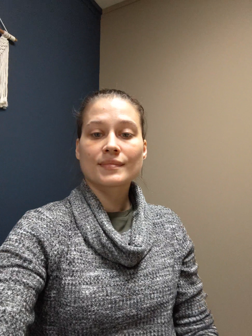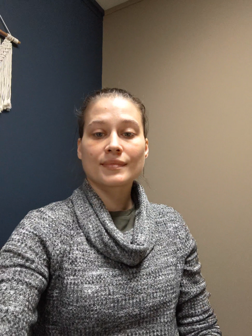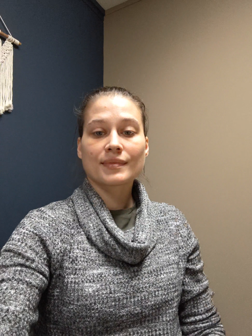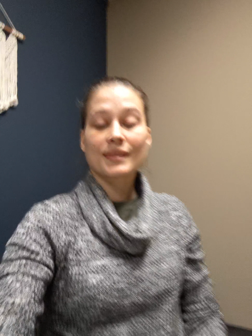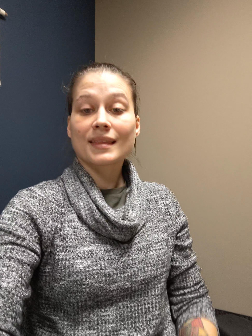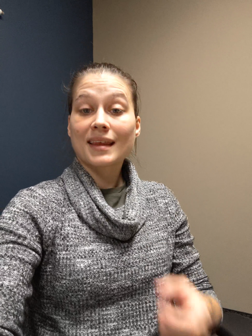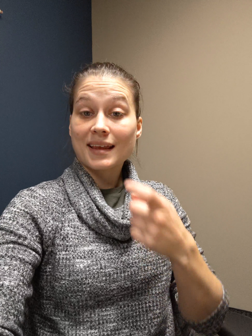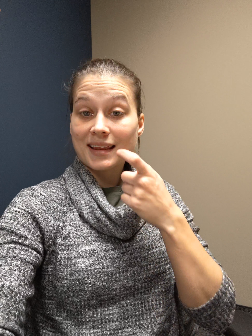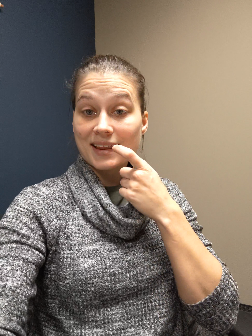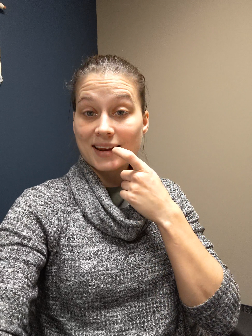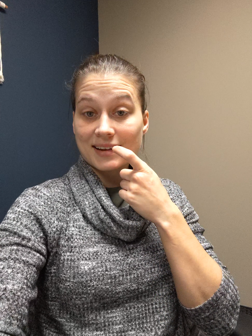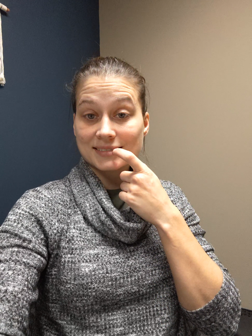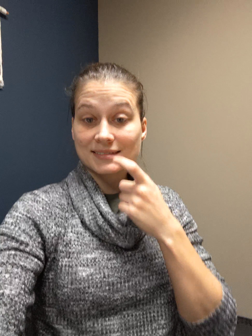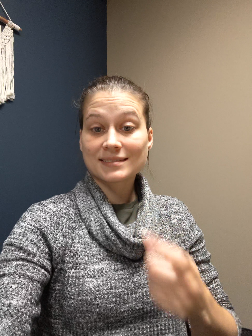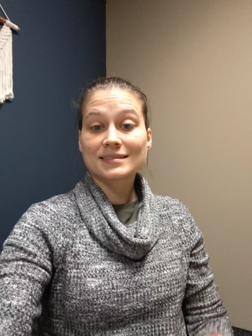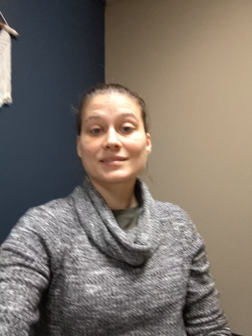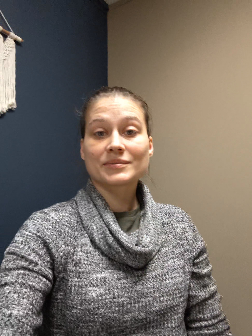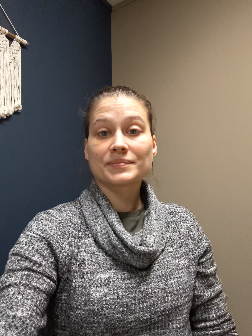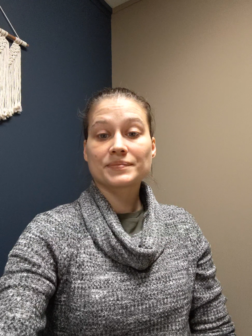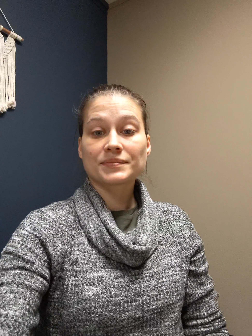window